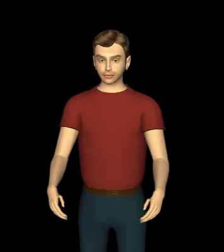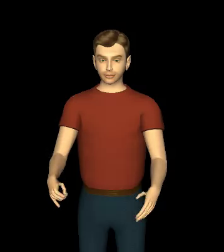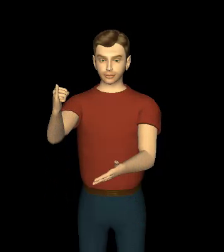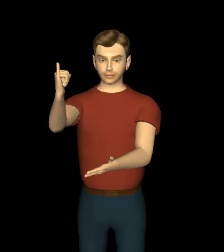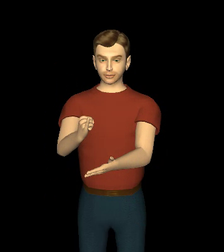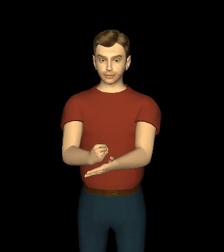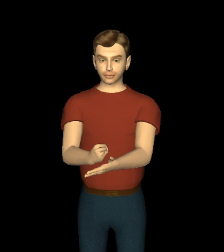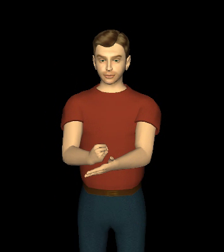حتى